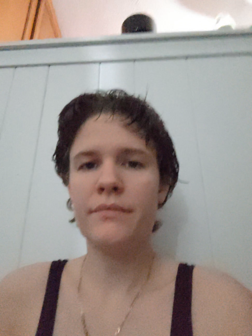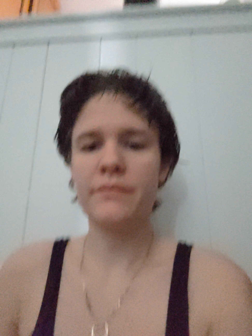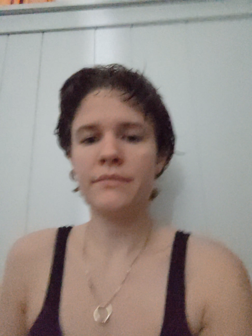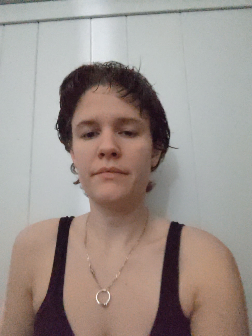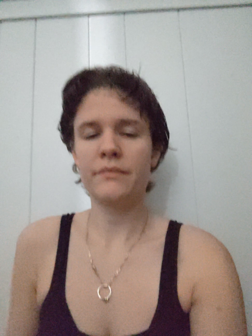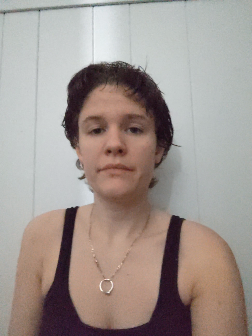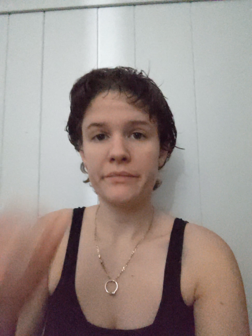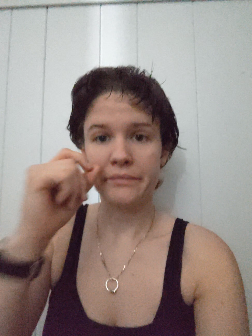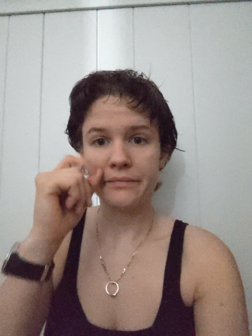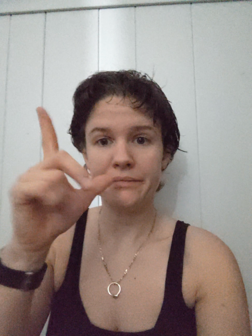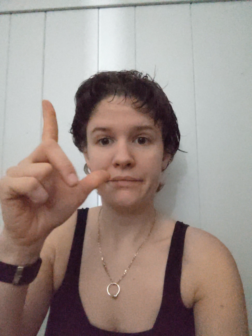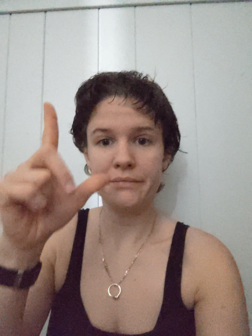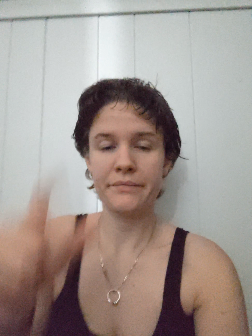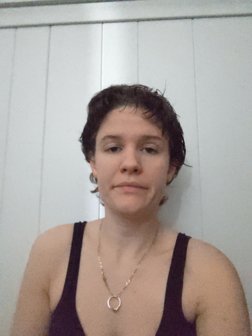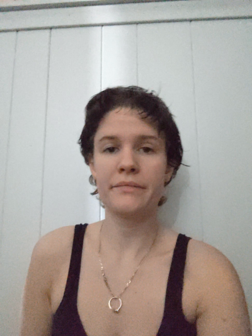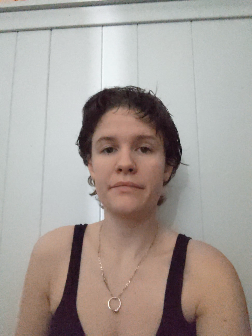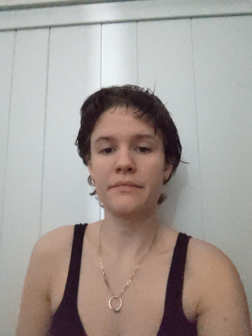wake